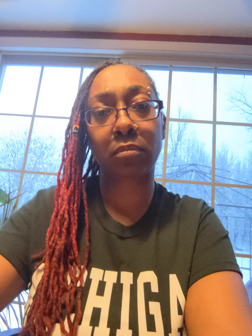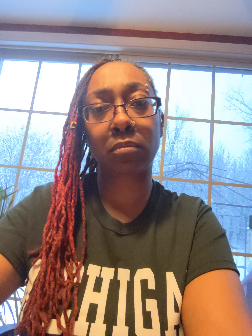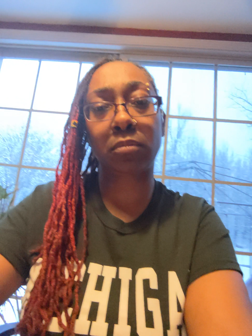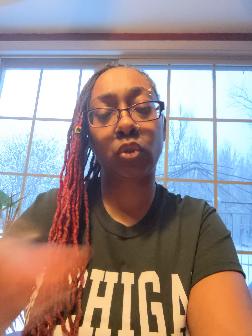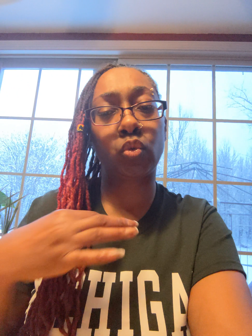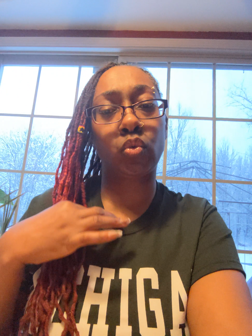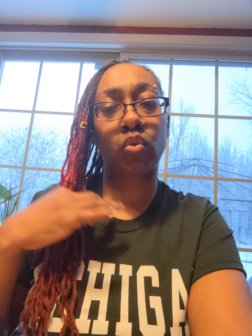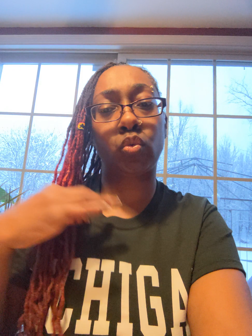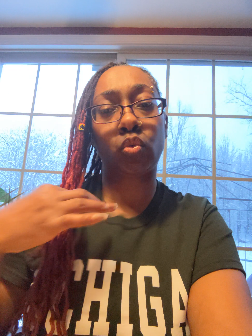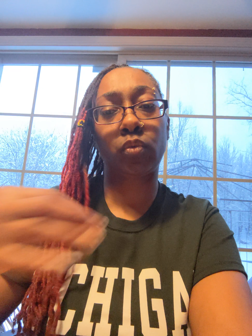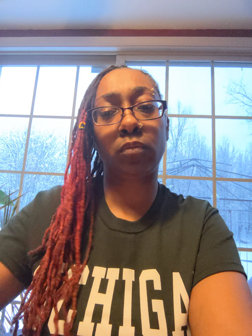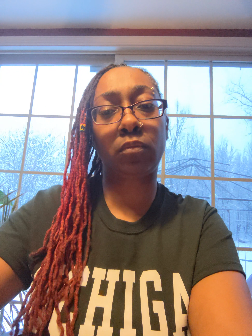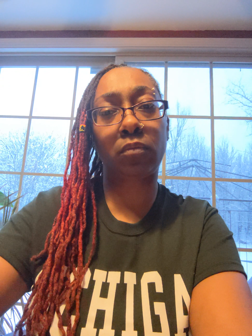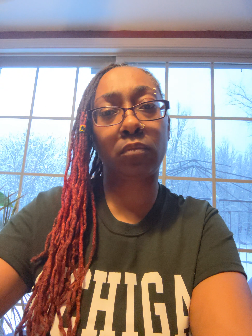shirt